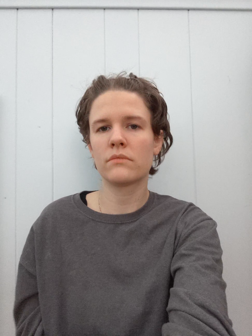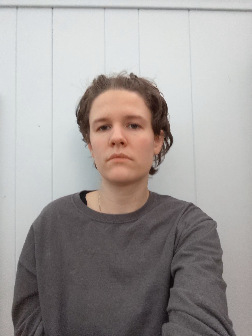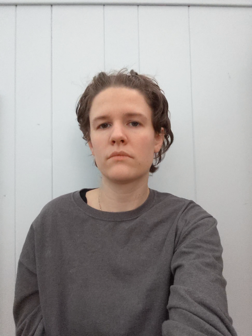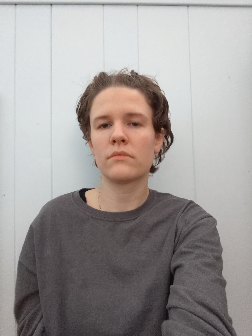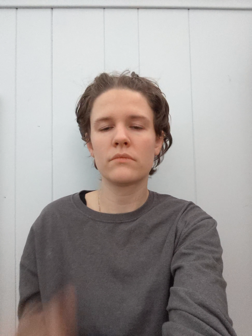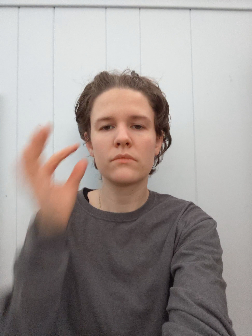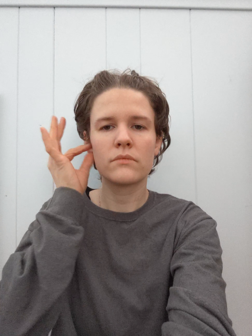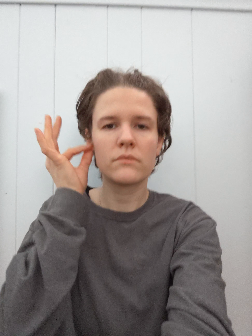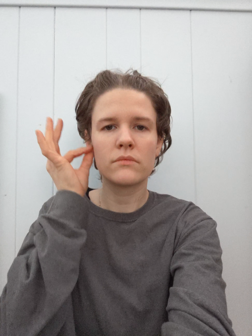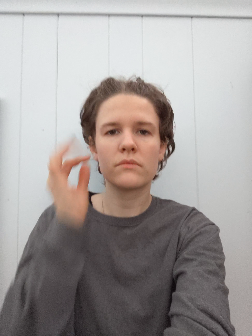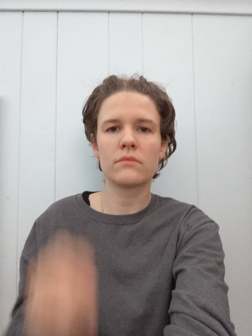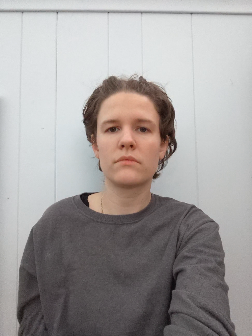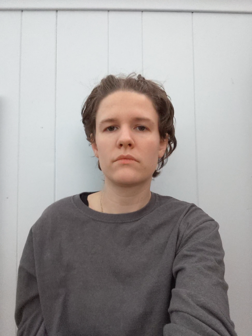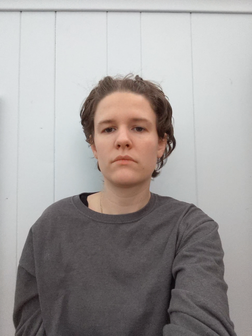hair